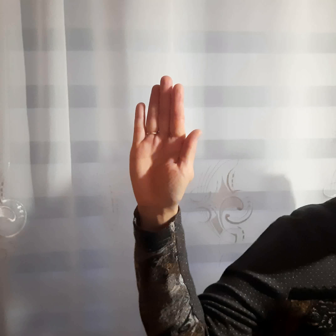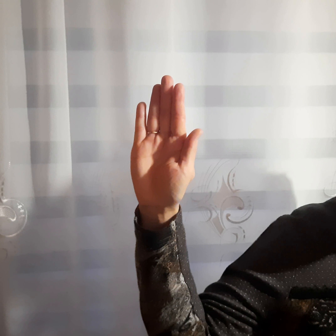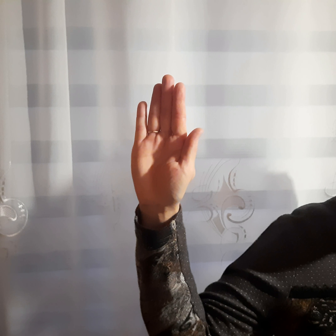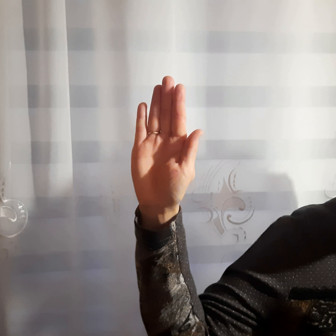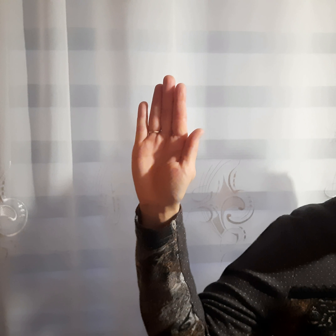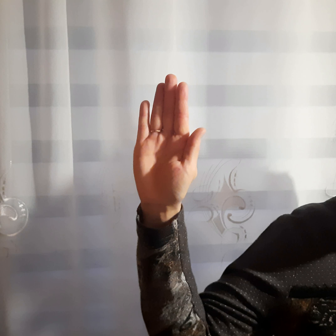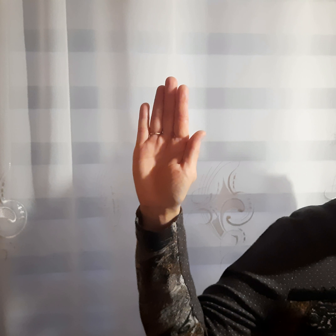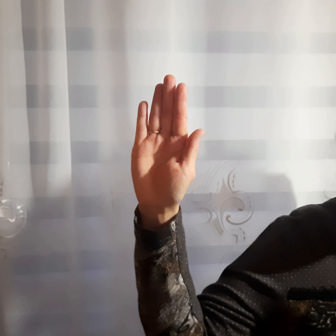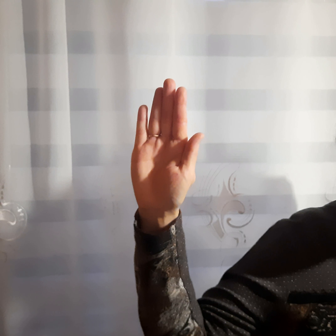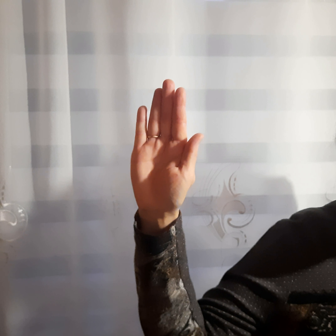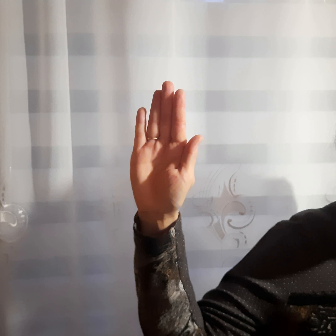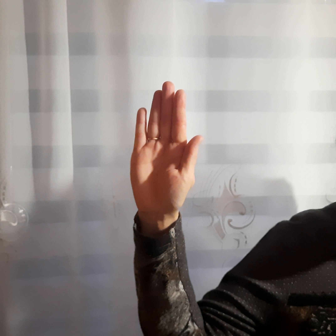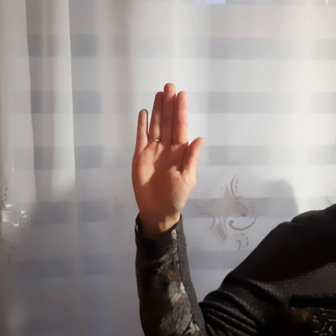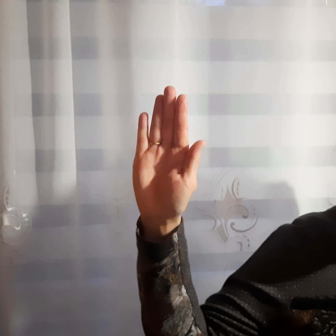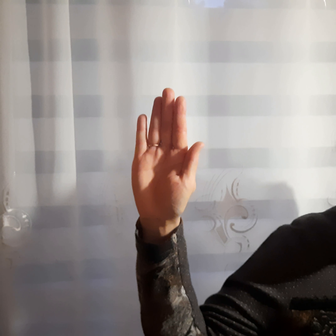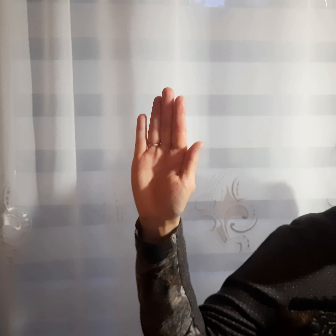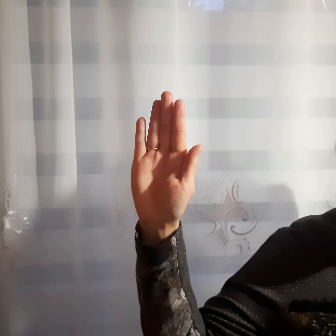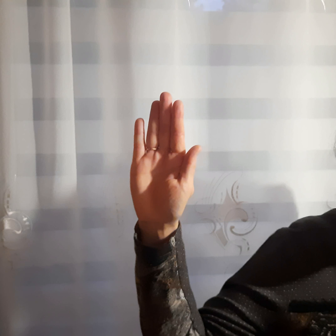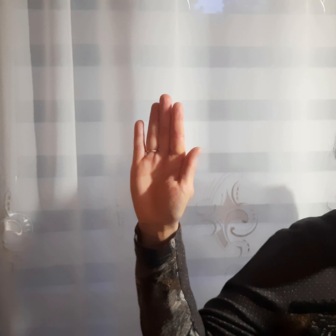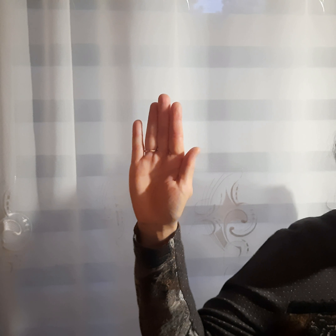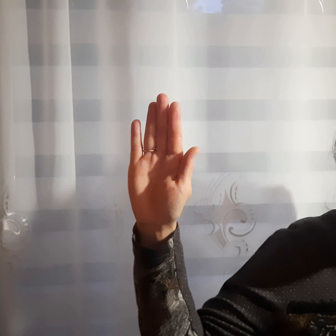В